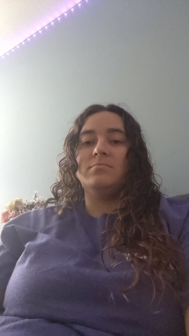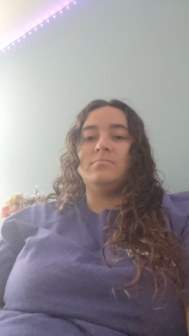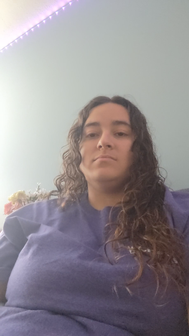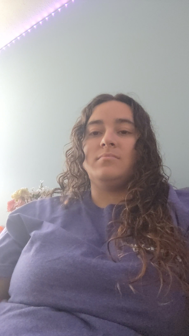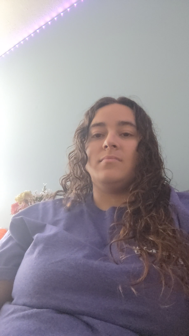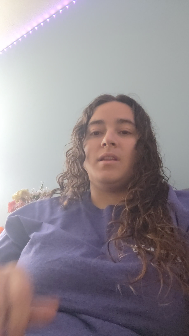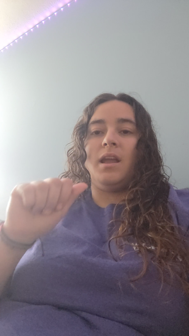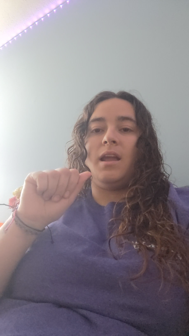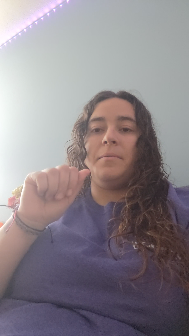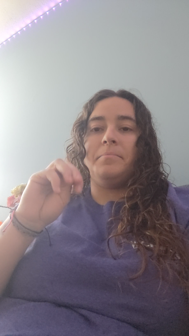am